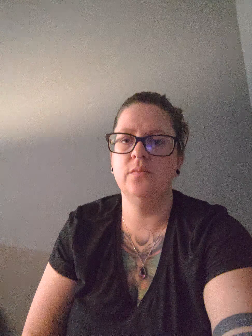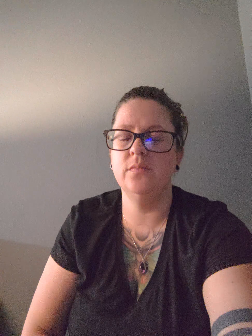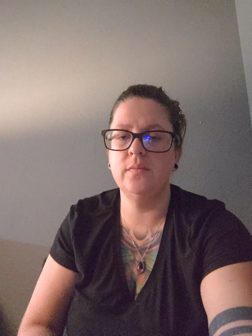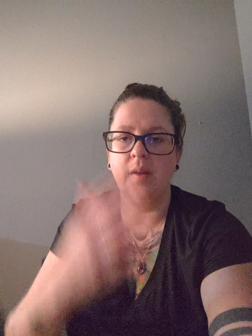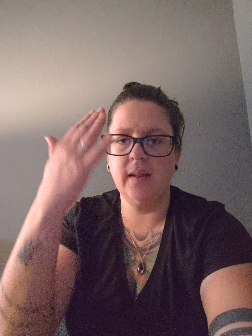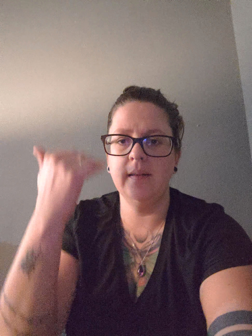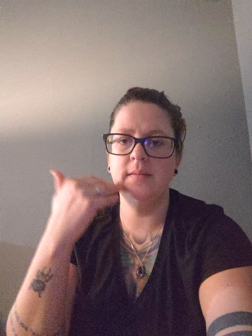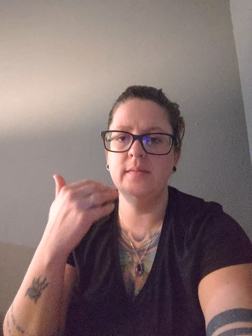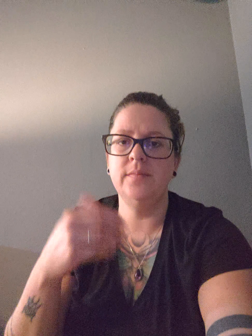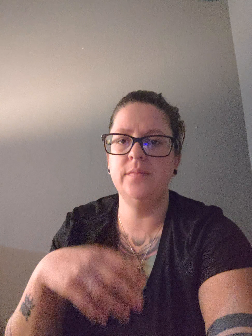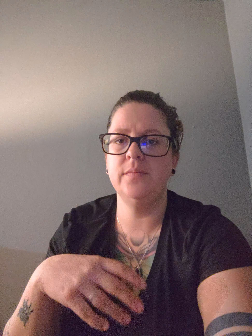head